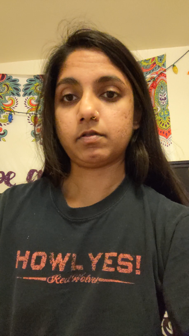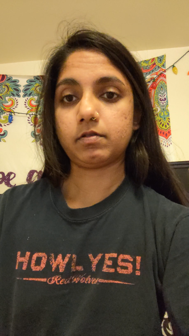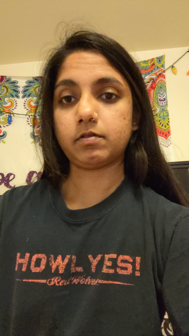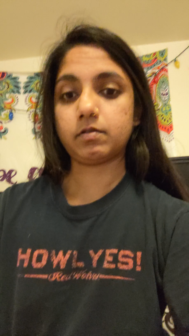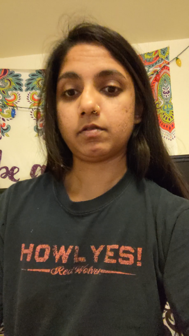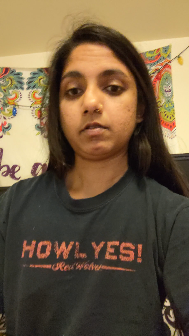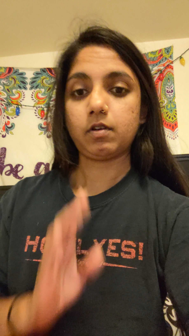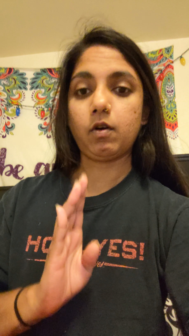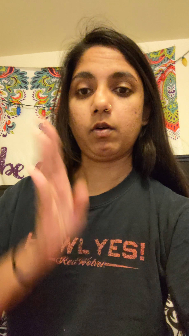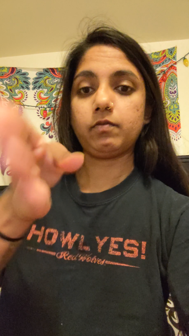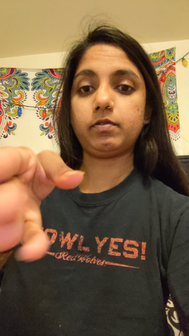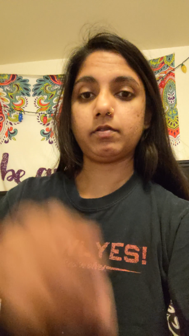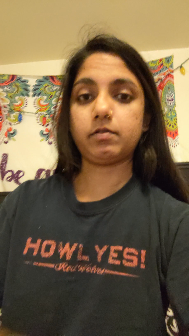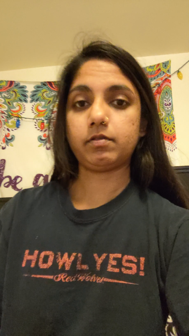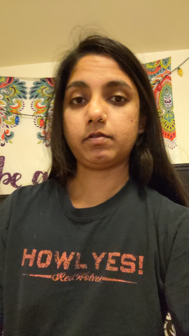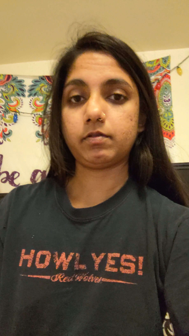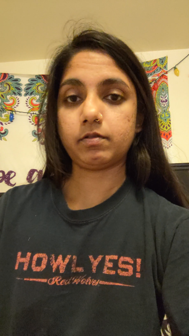over